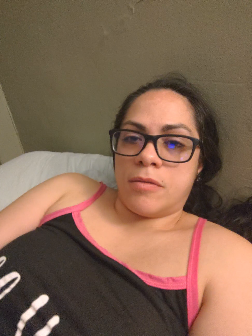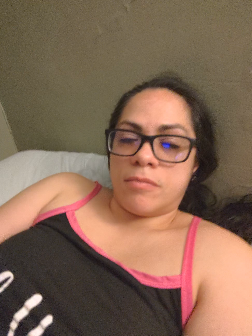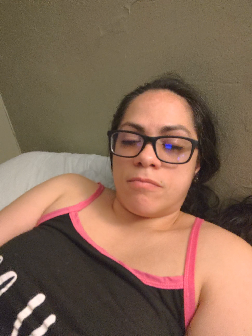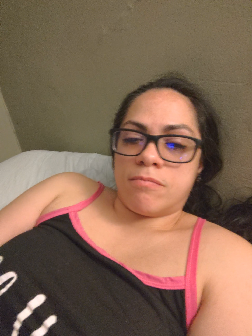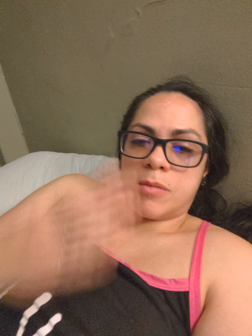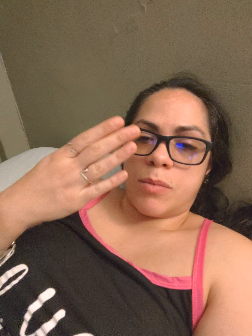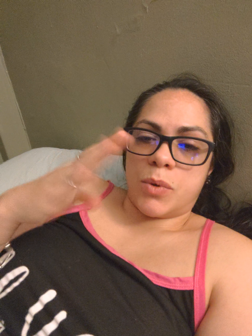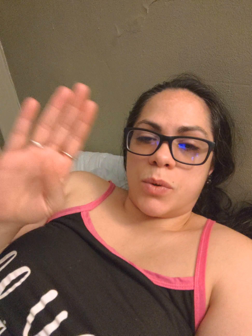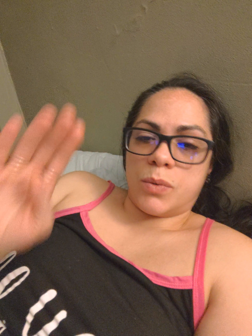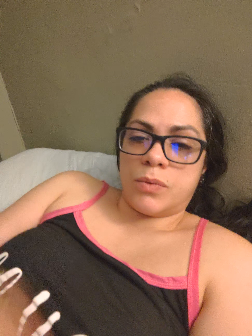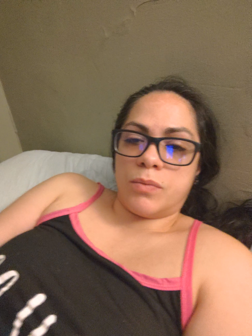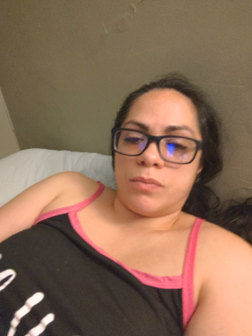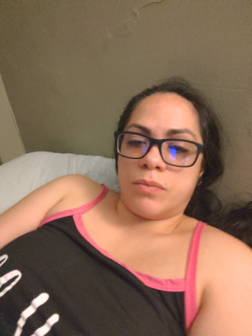blue